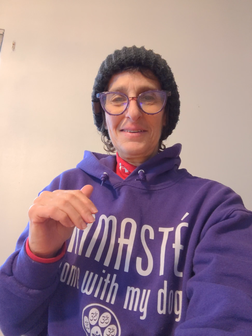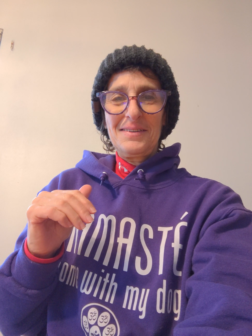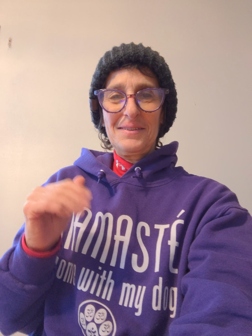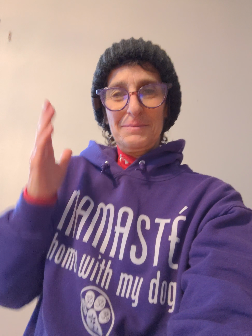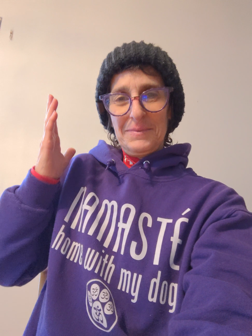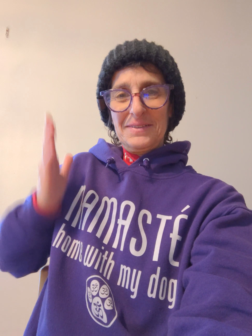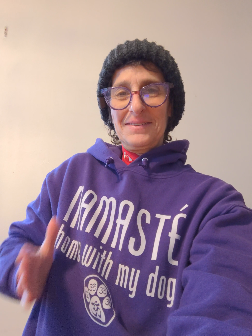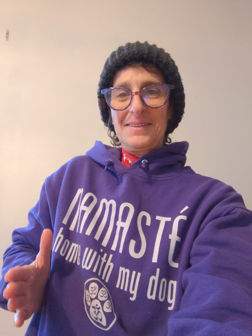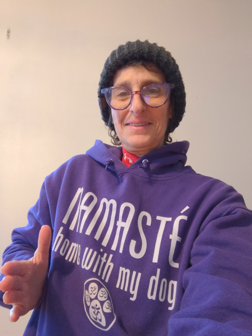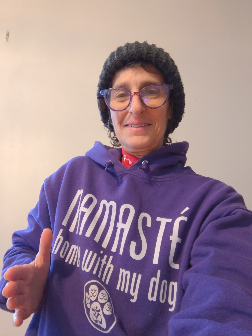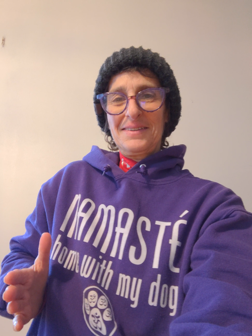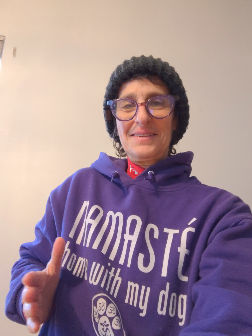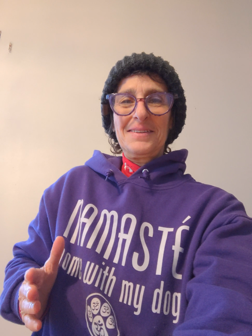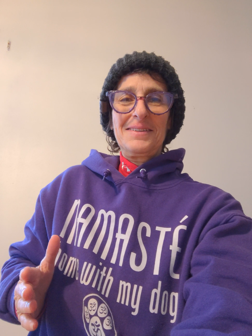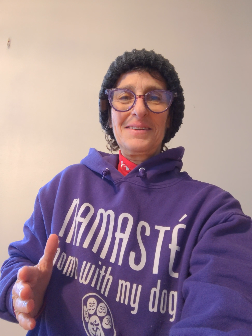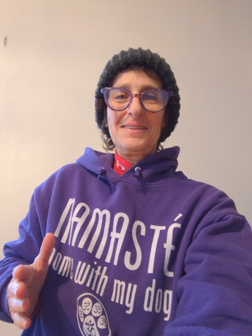beside